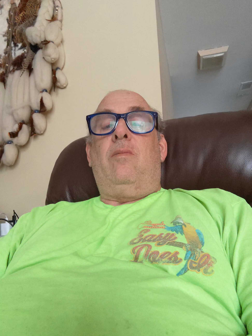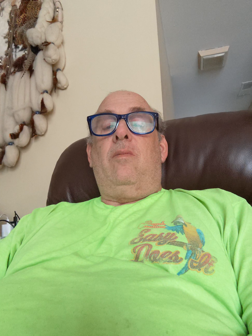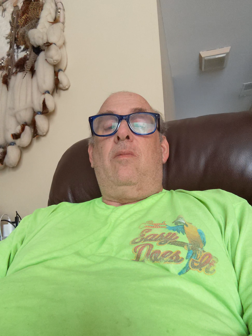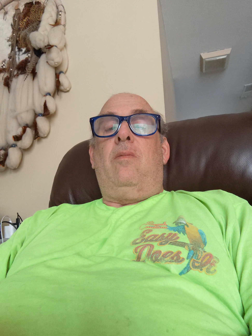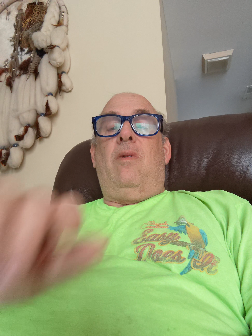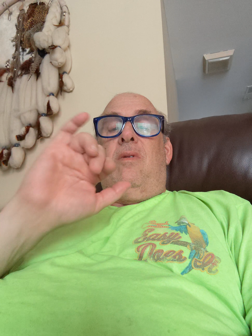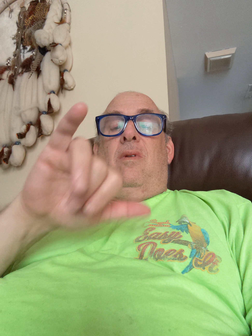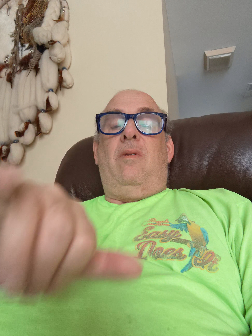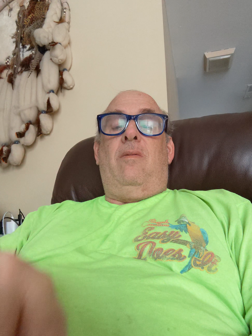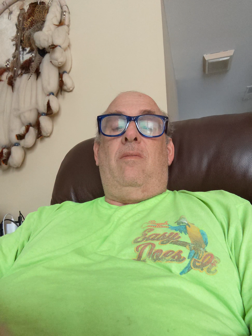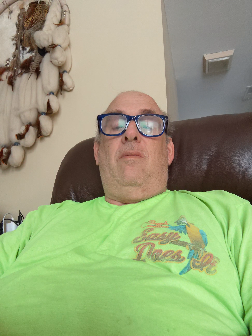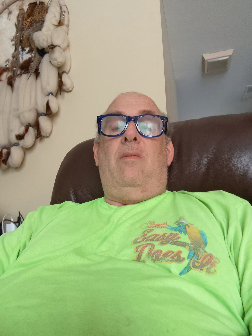that